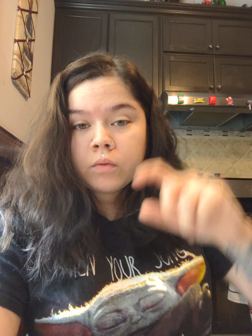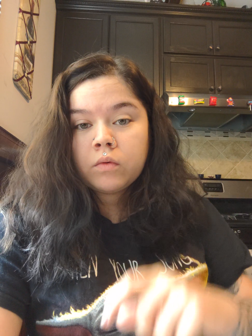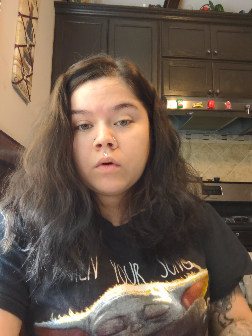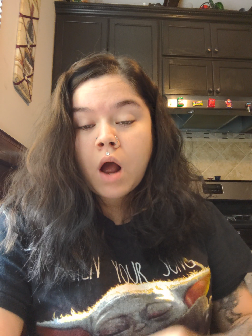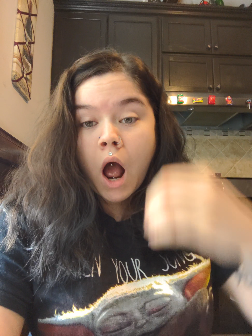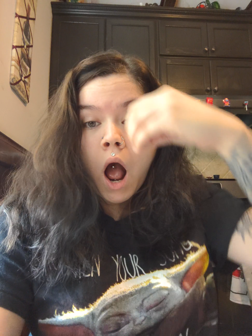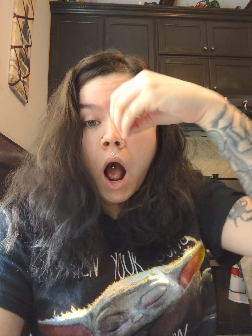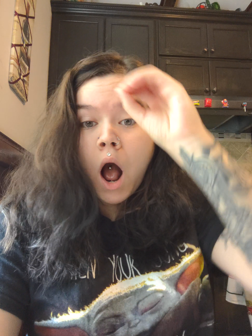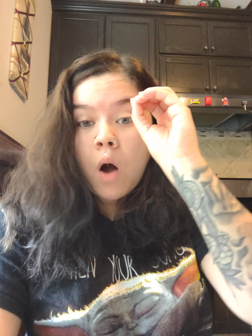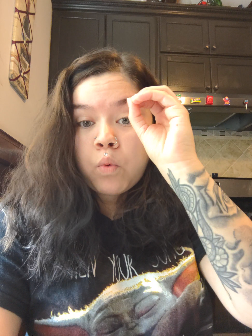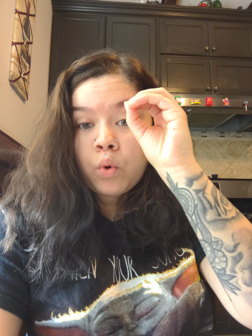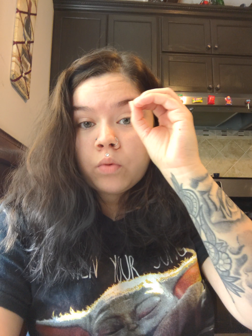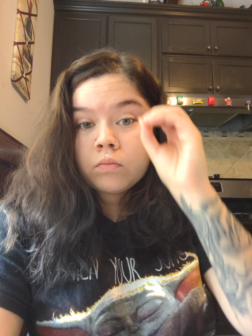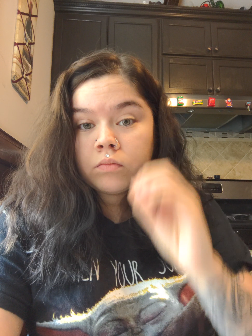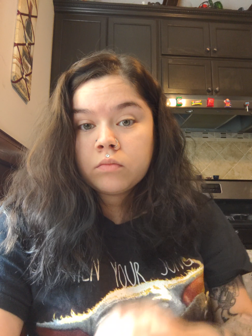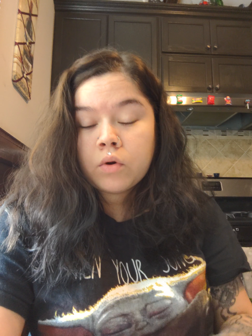owl